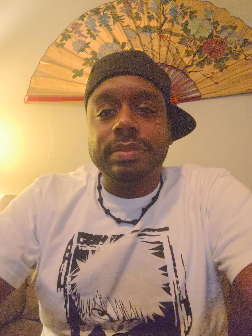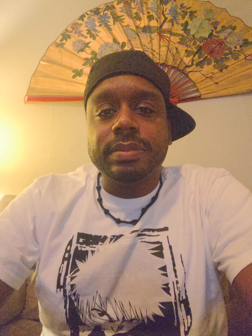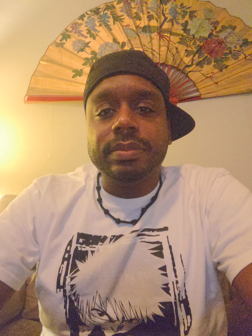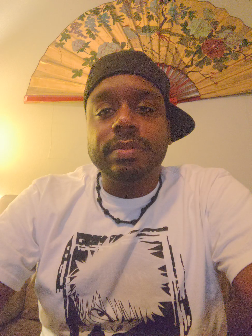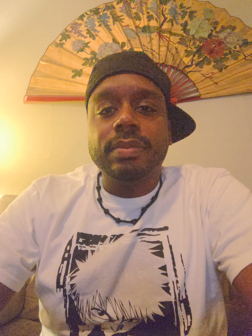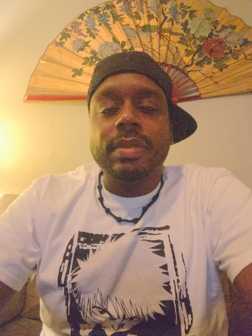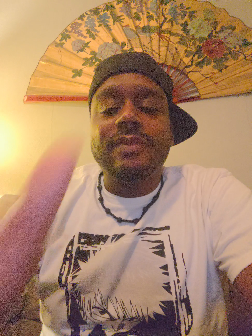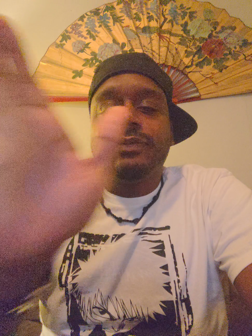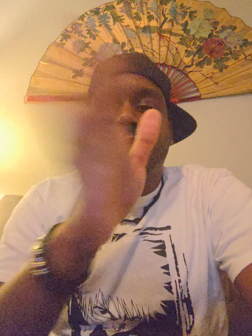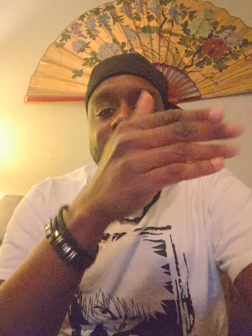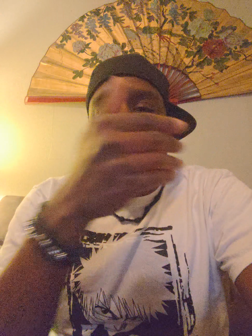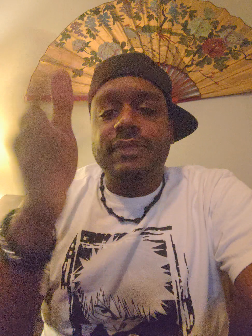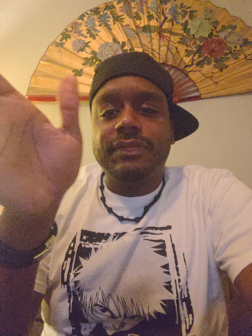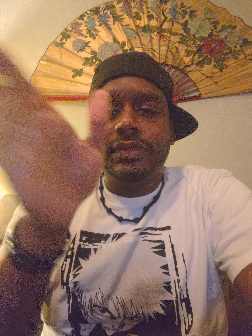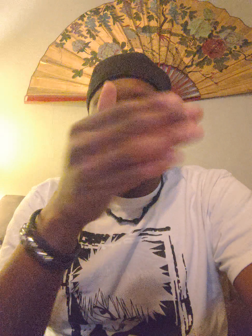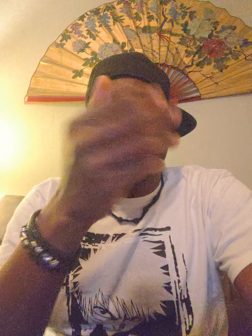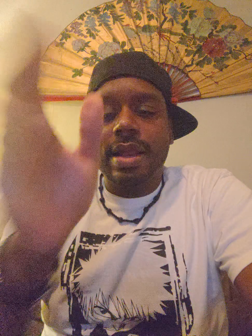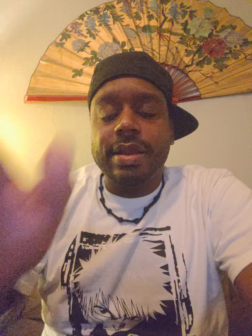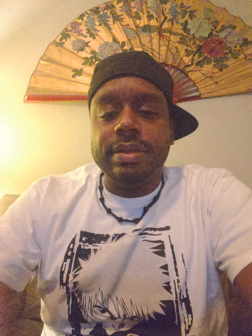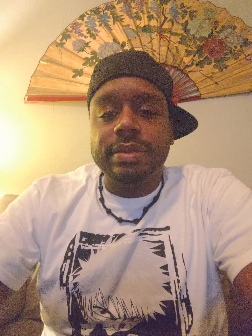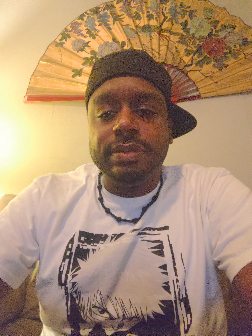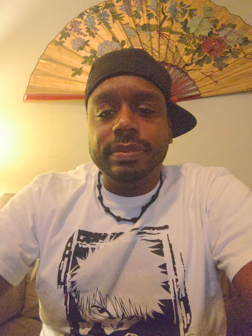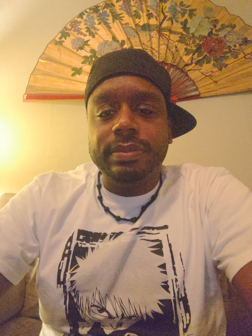flag